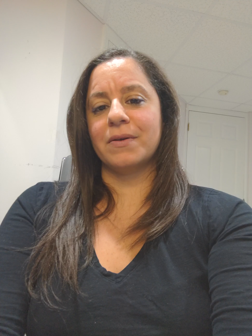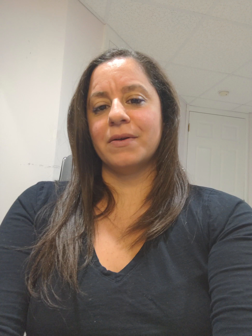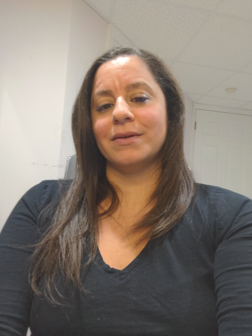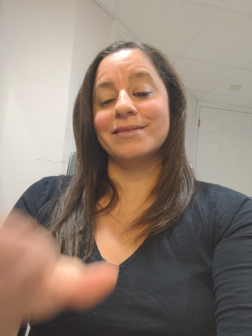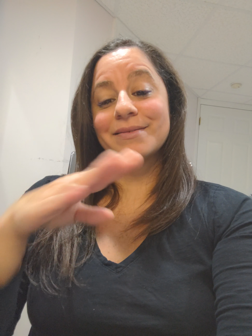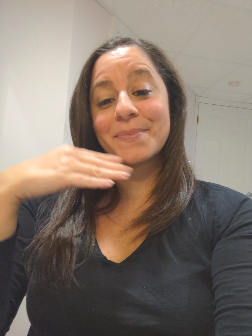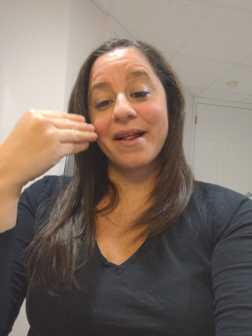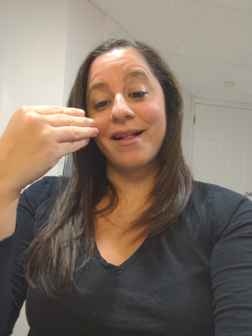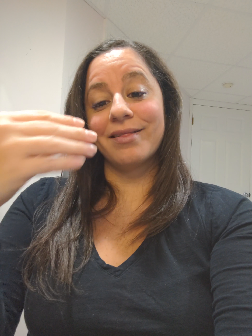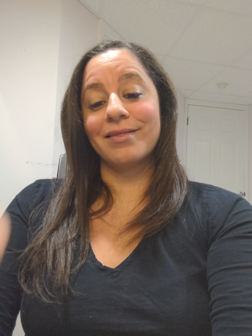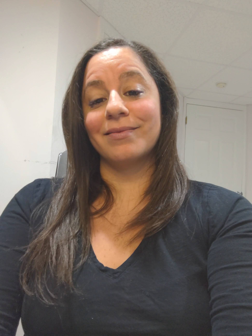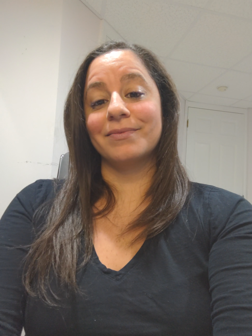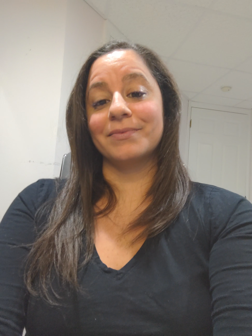smile